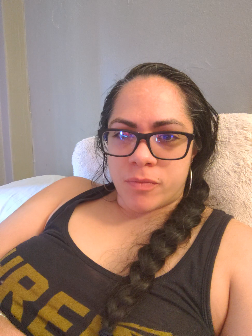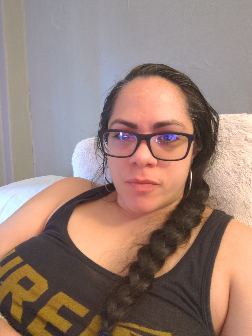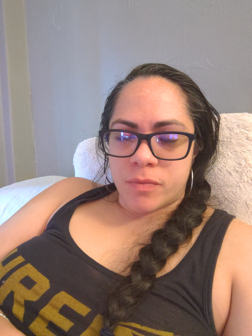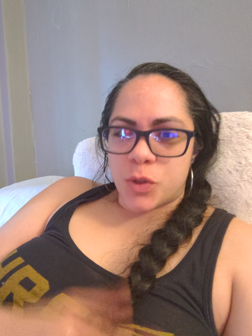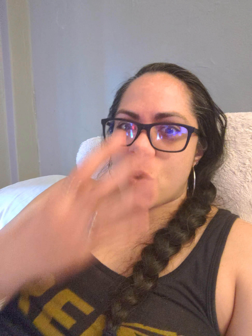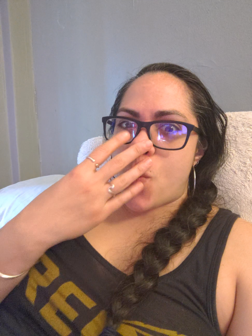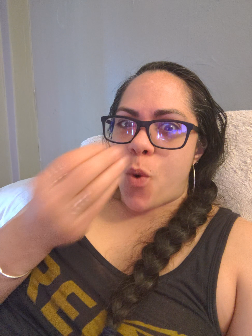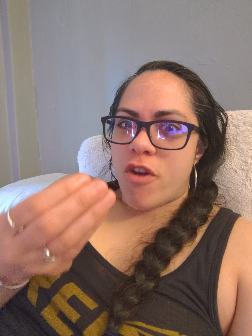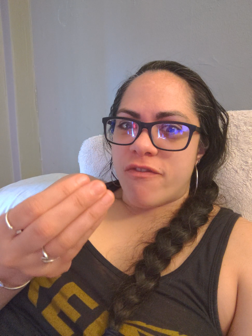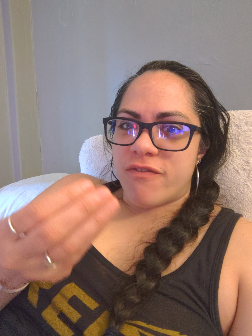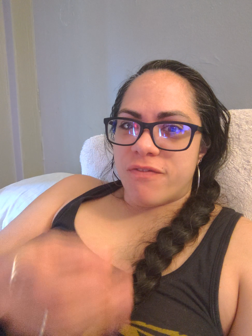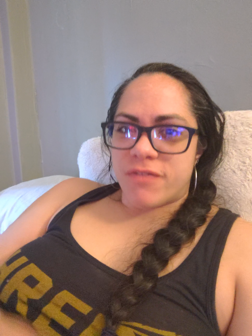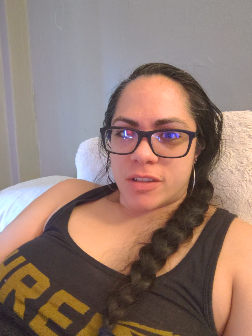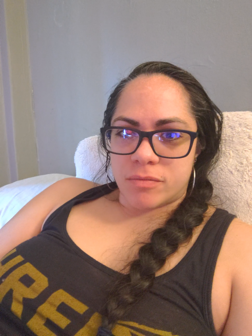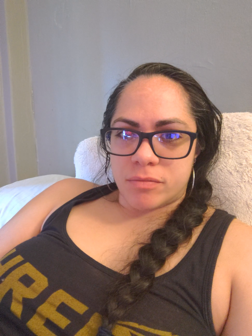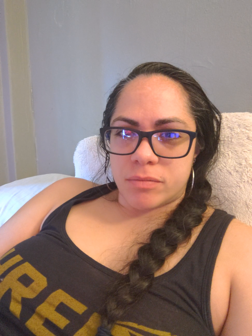wolf